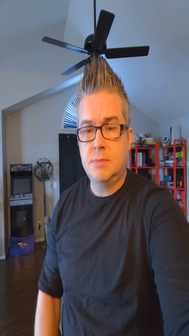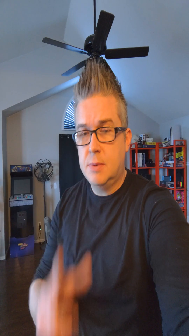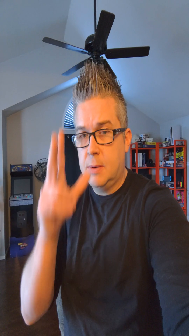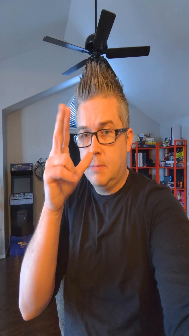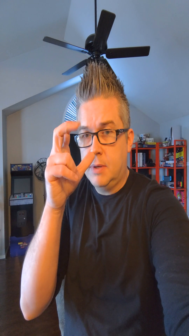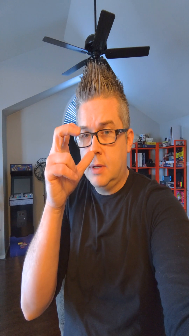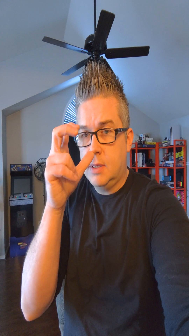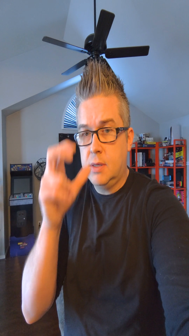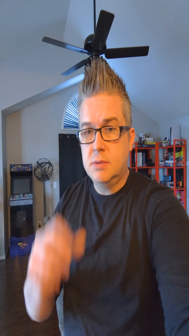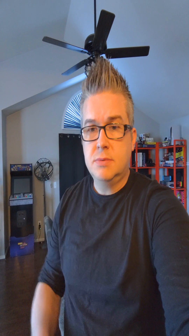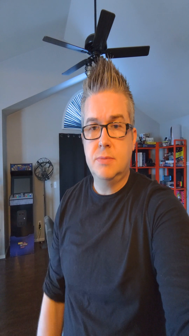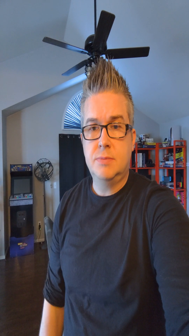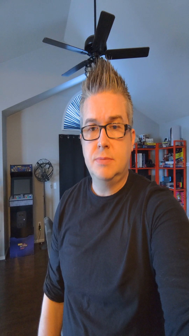bug